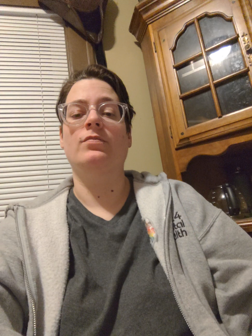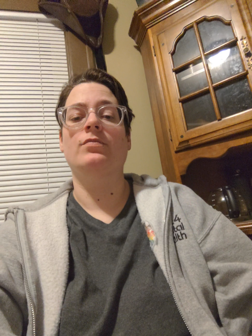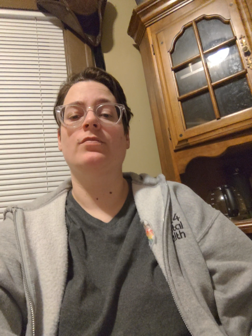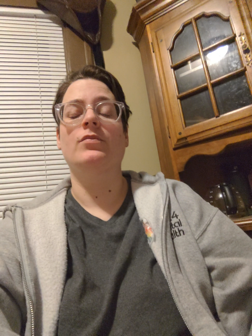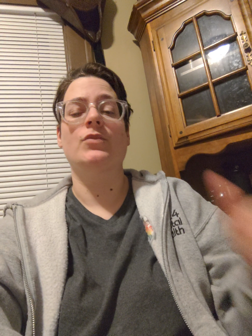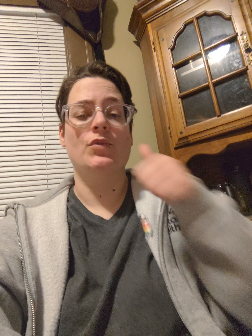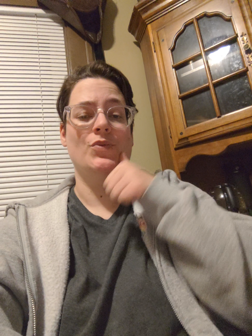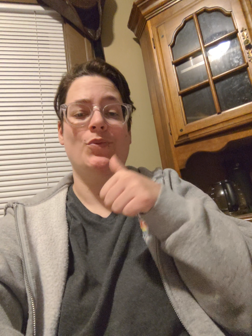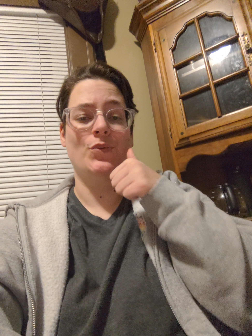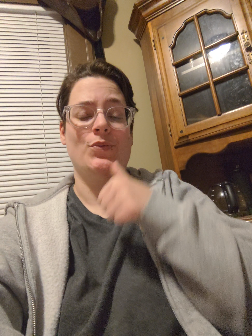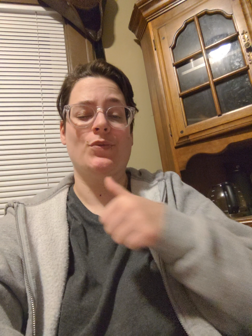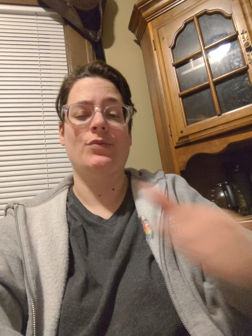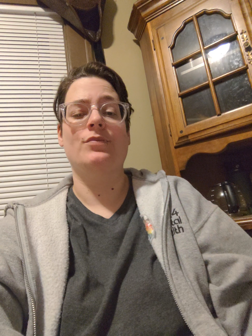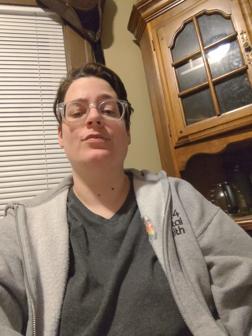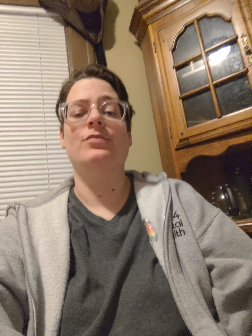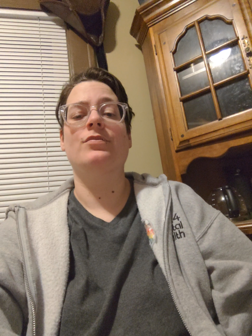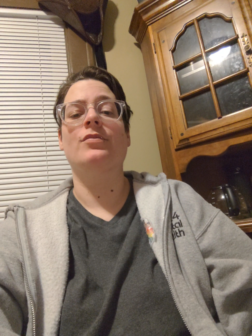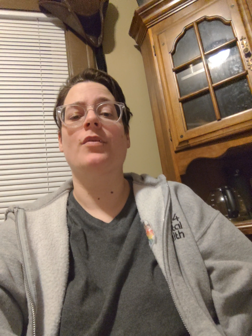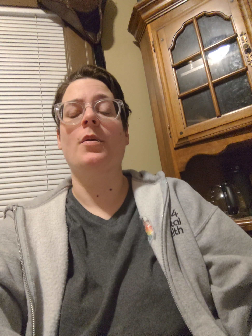girl